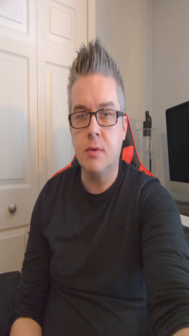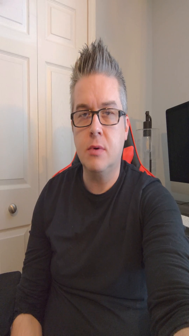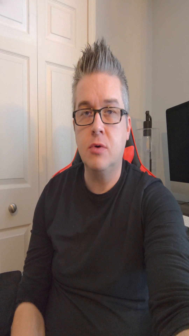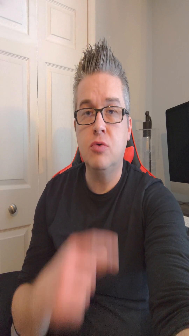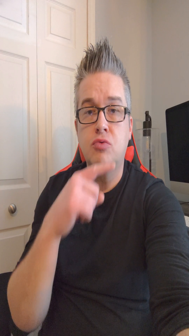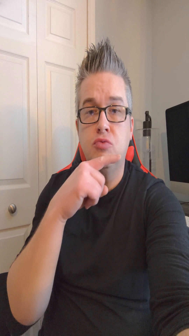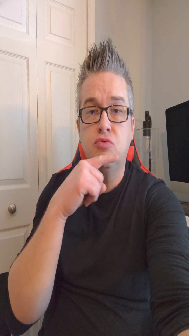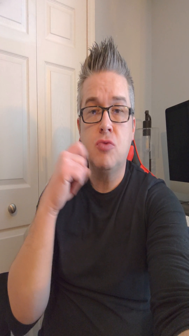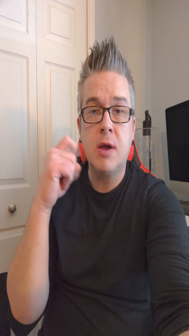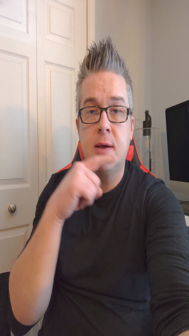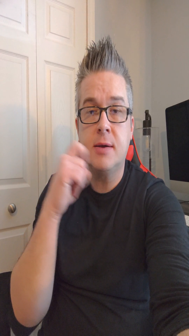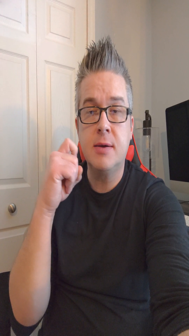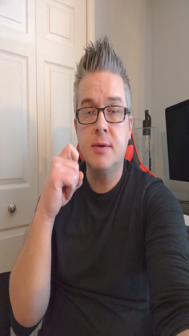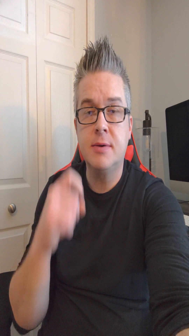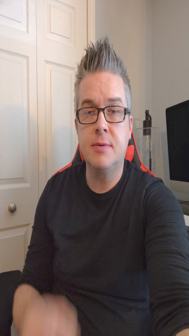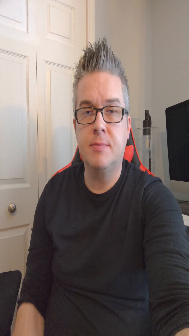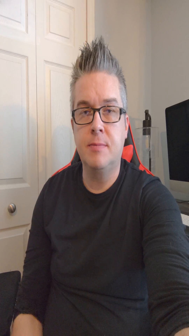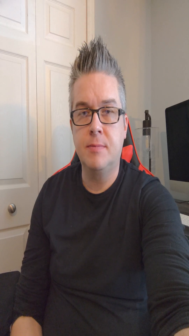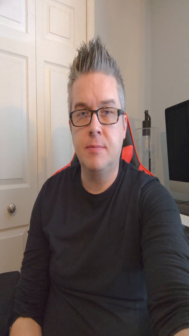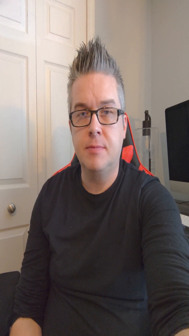dryer